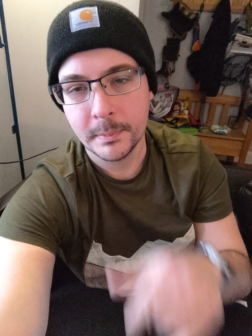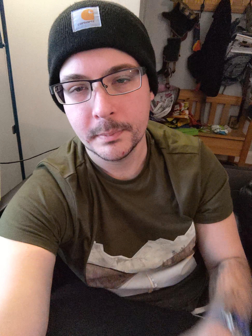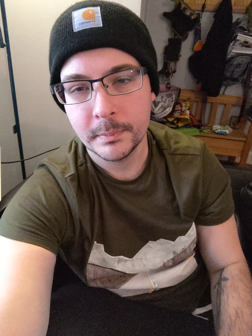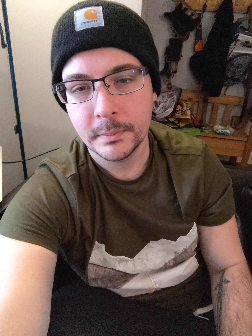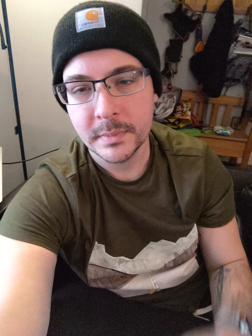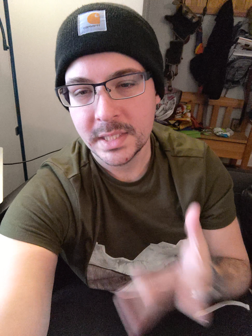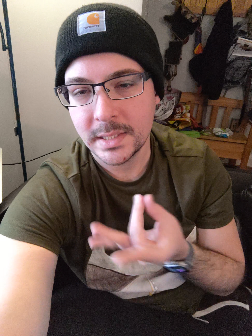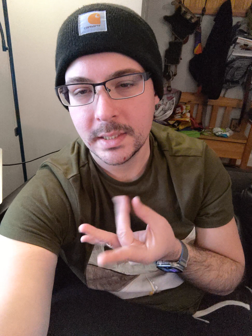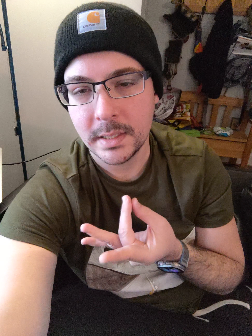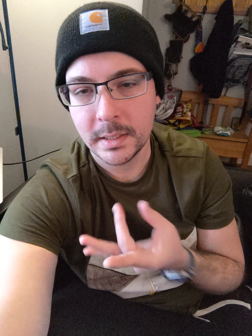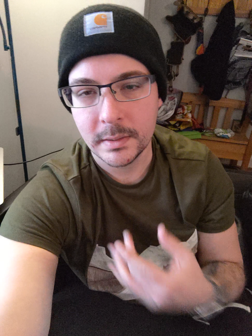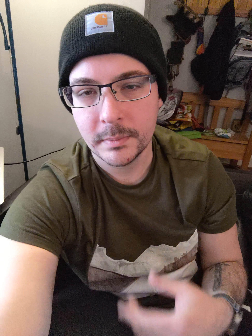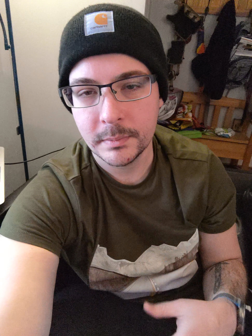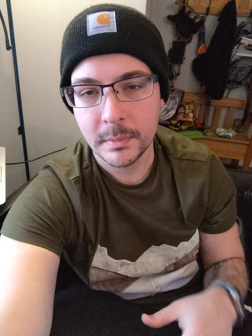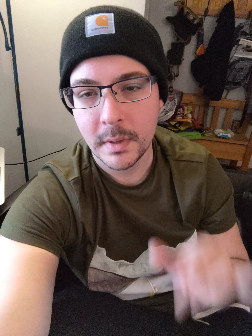sticky